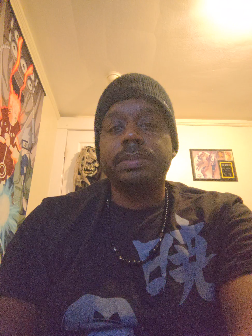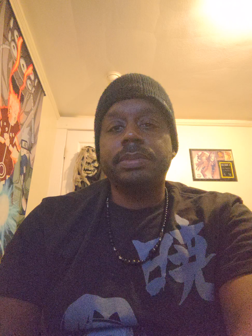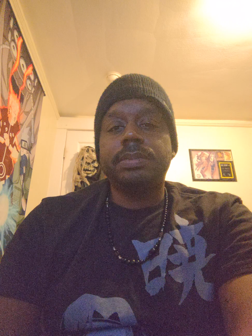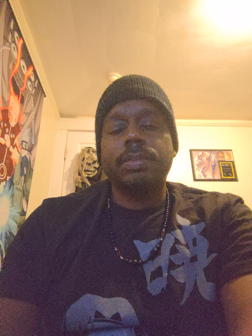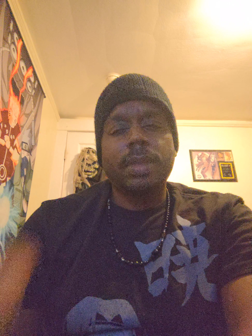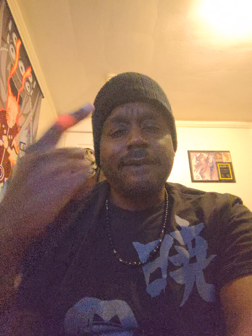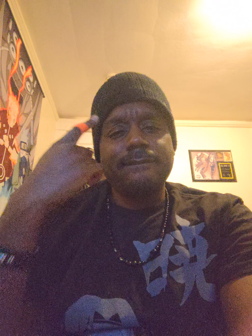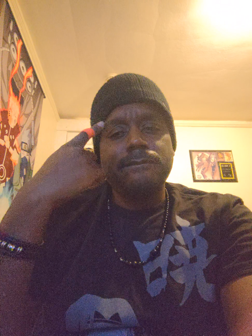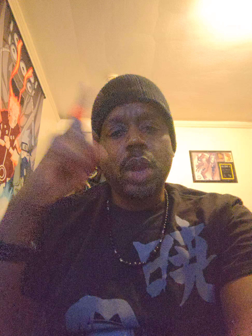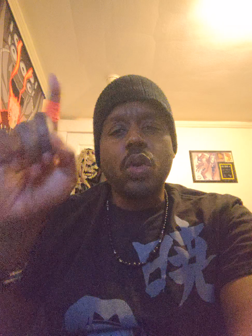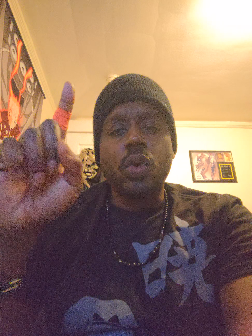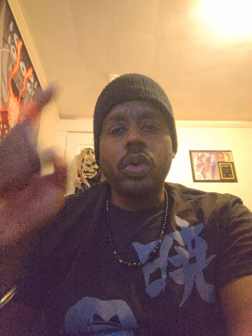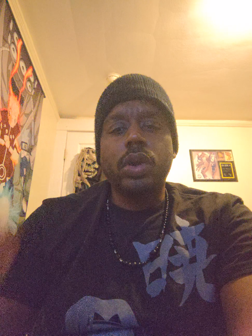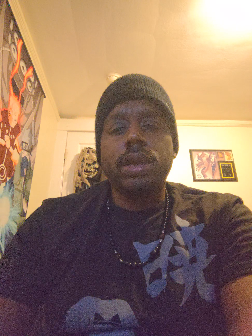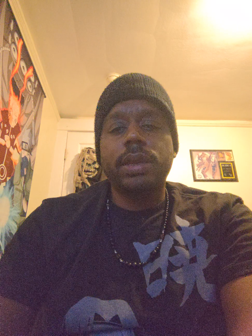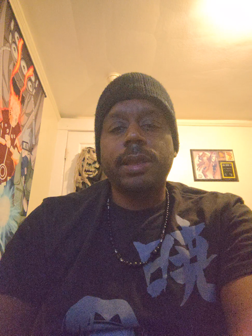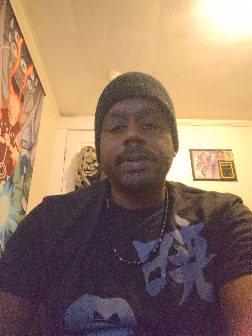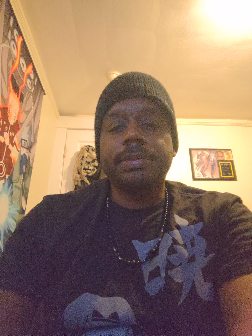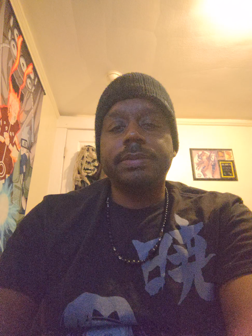for